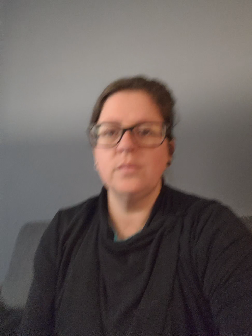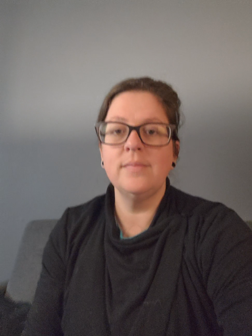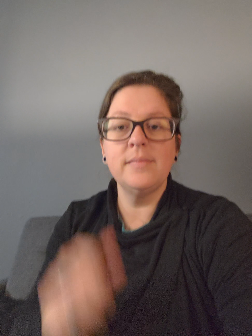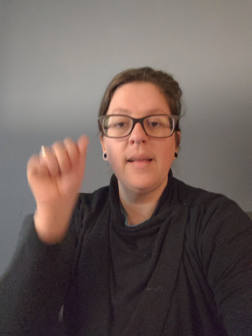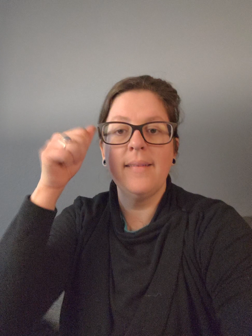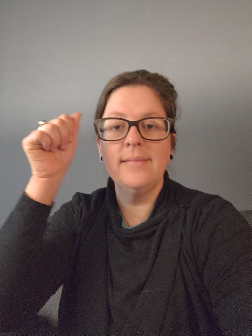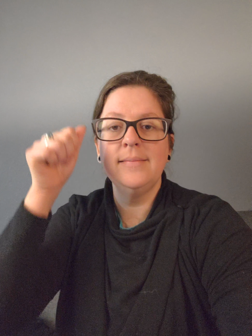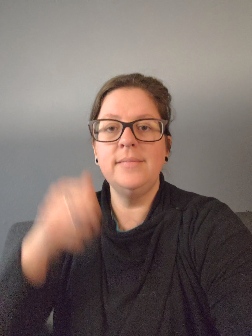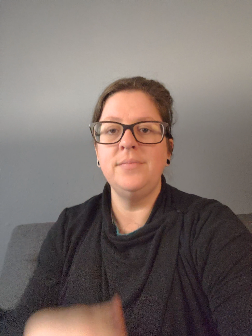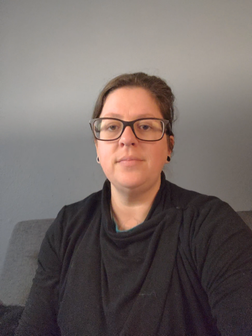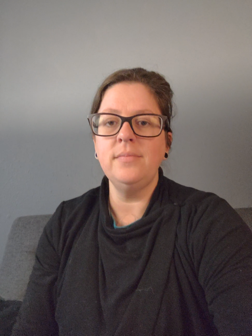aunt